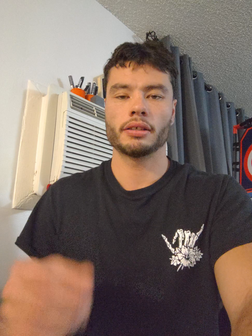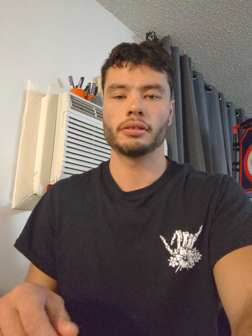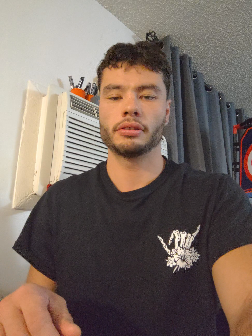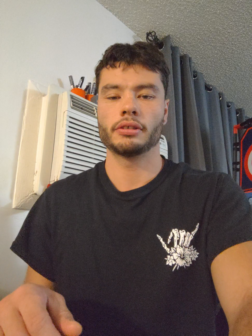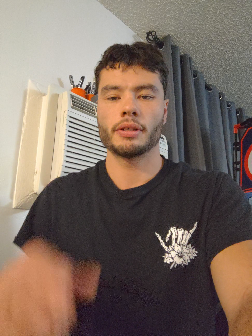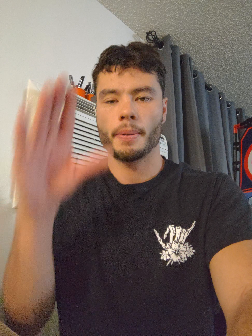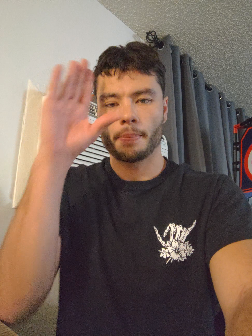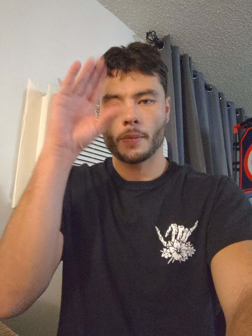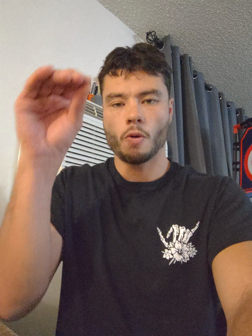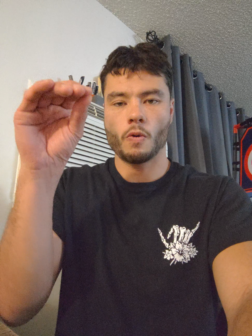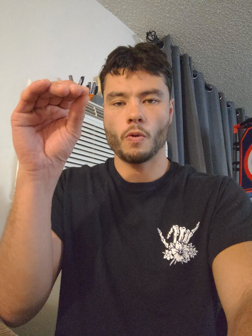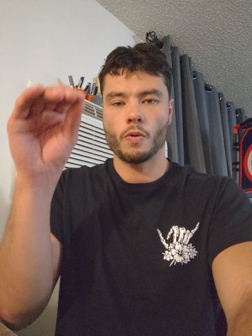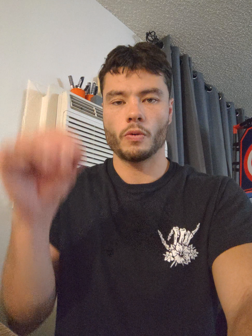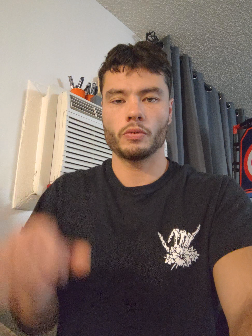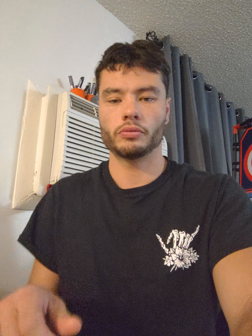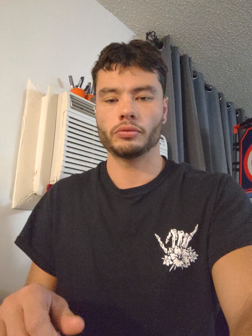boy